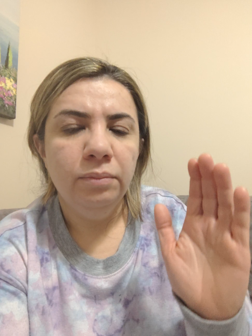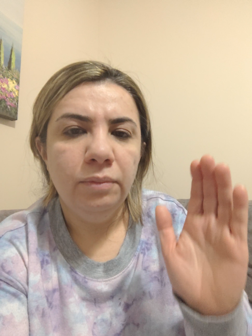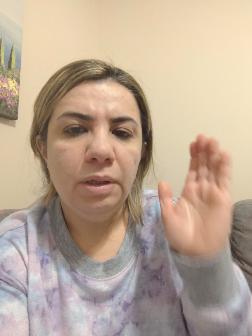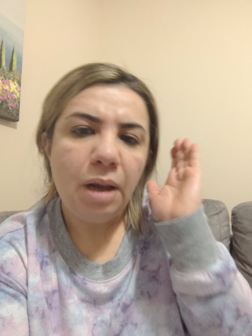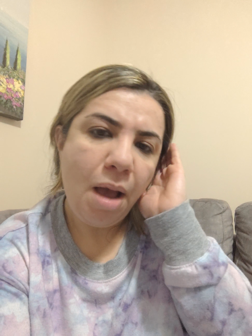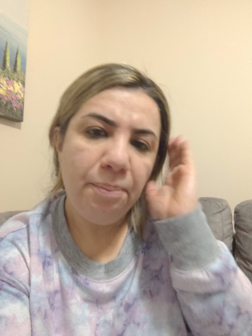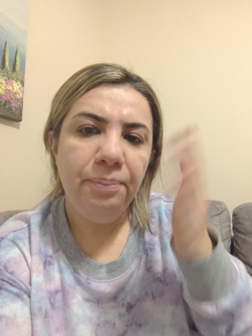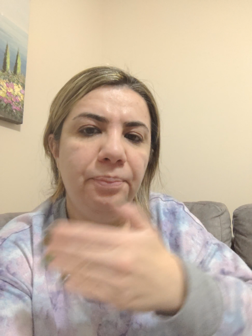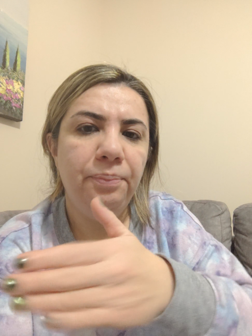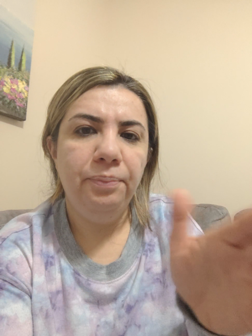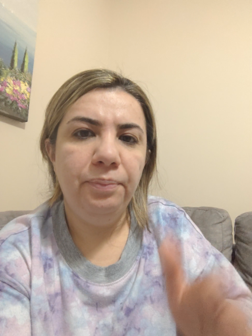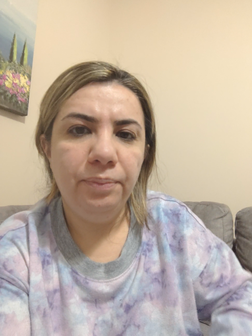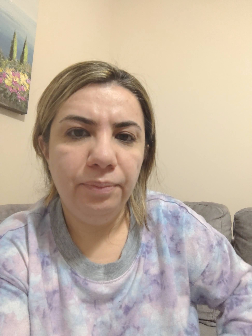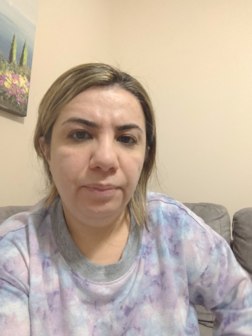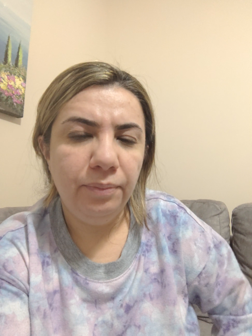bedroom